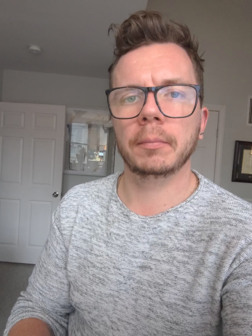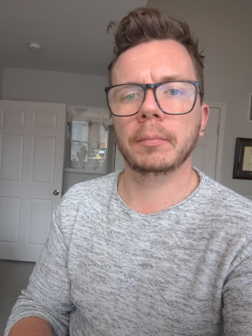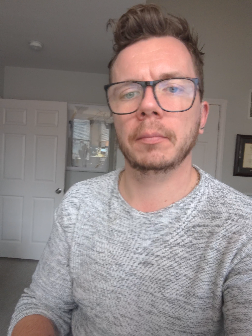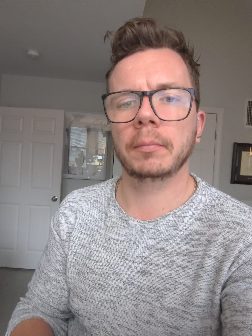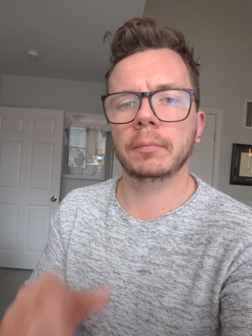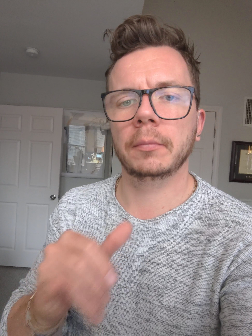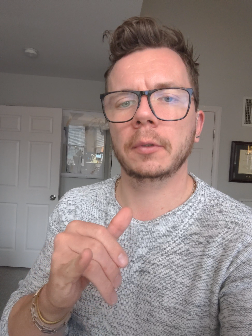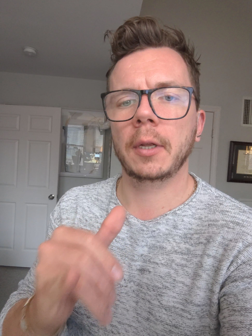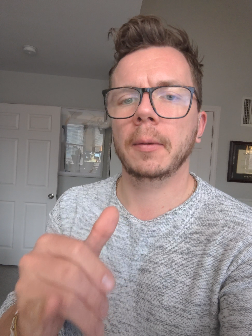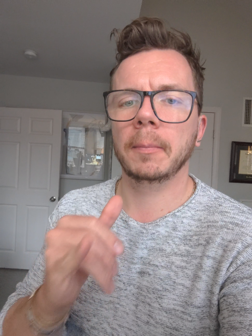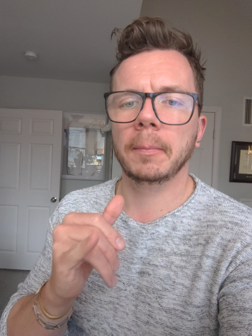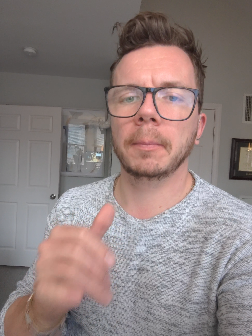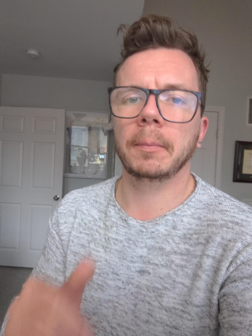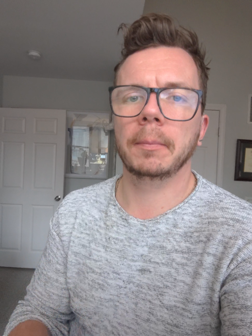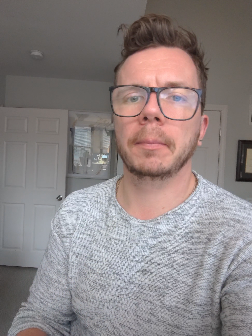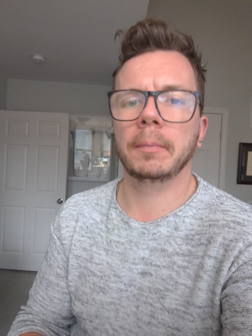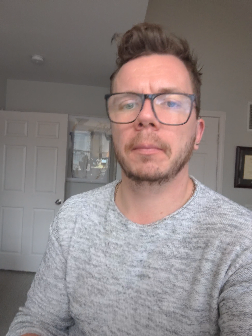same